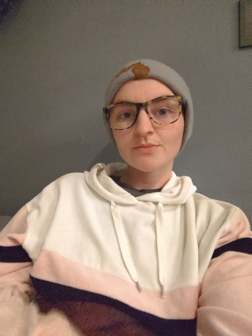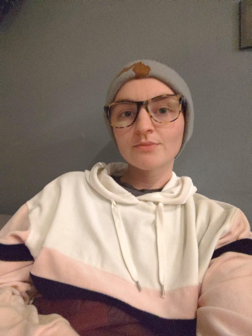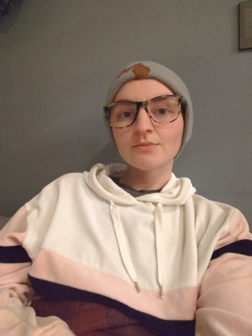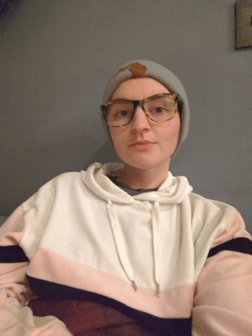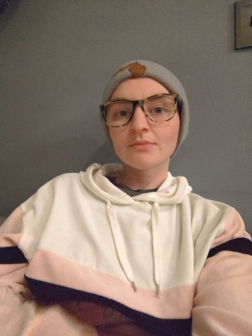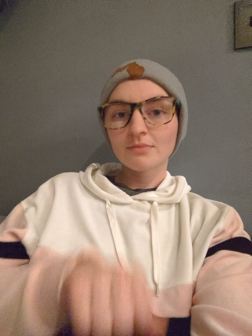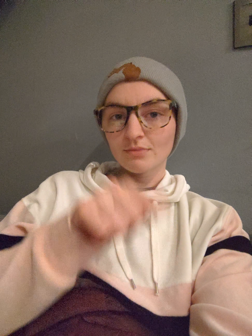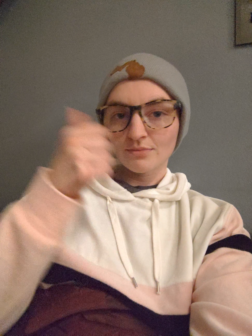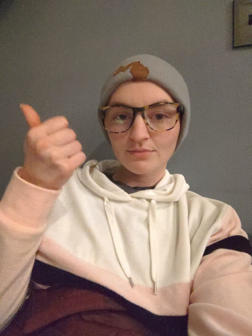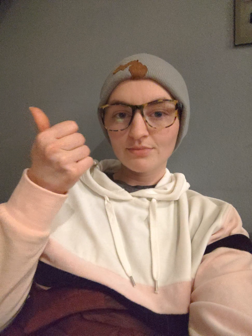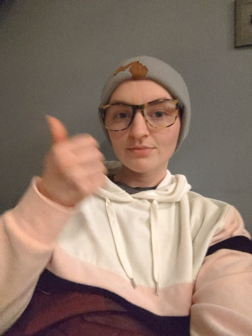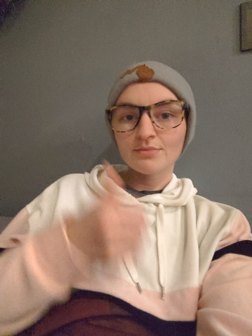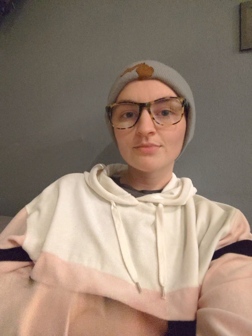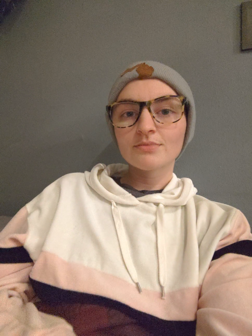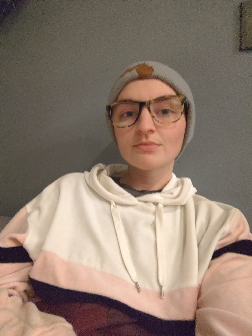another